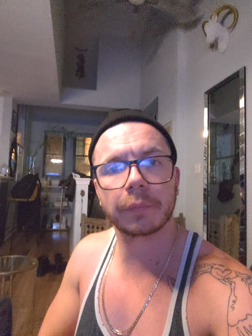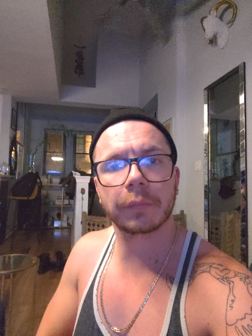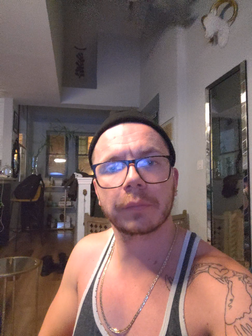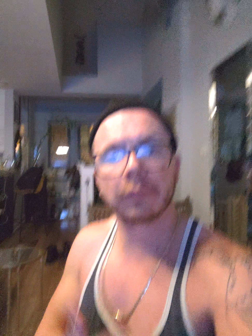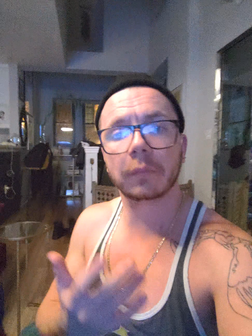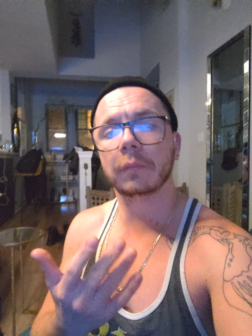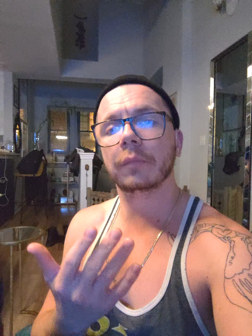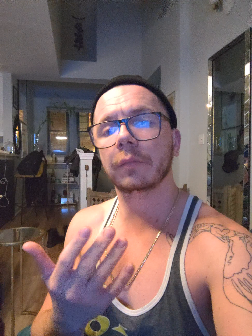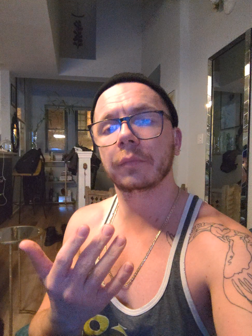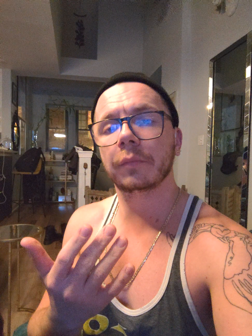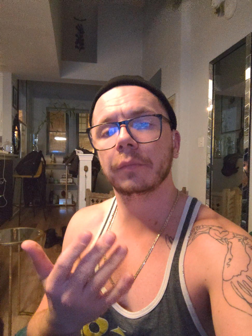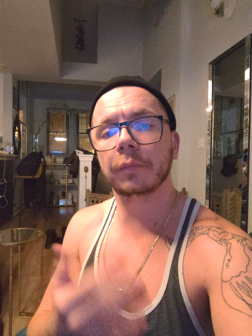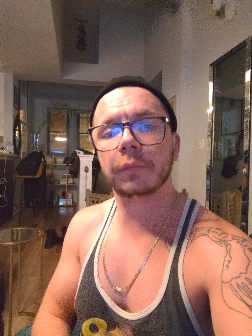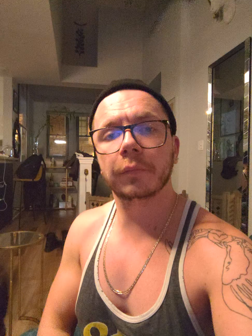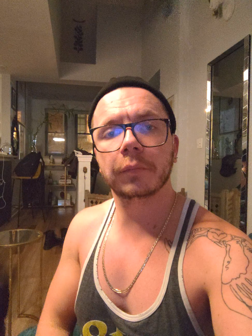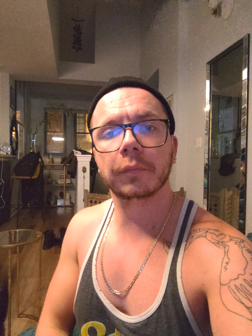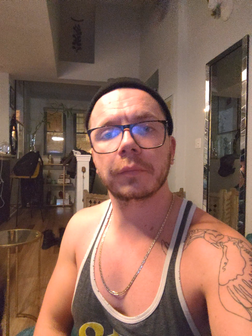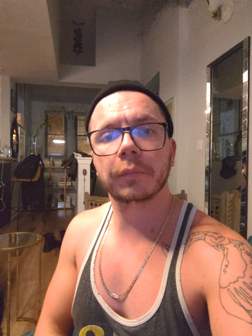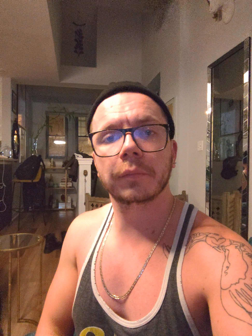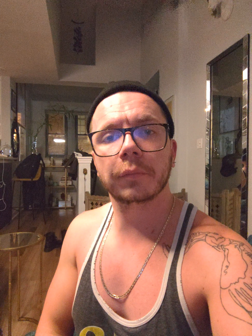wait